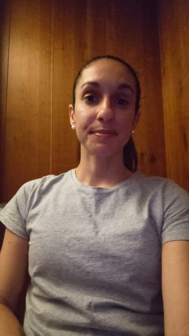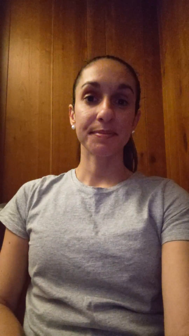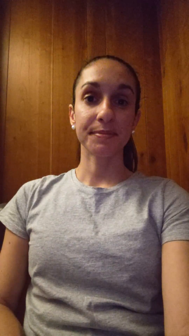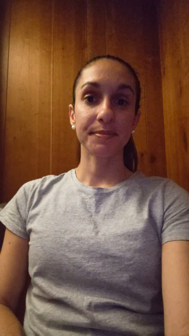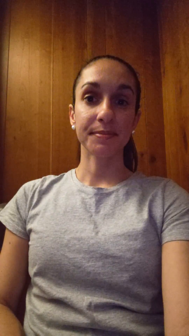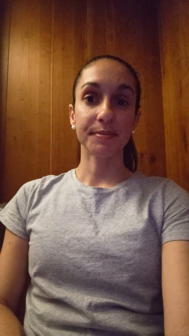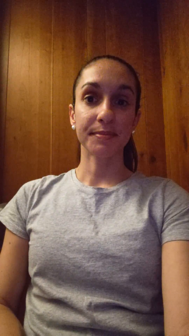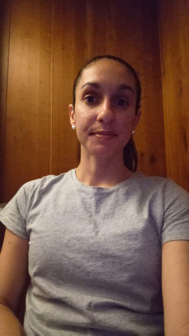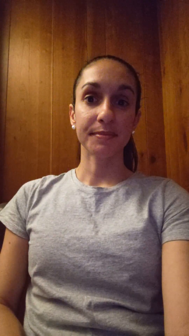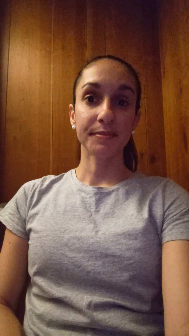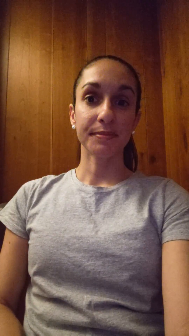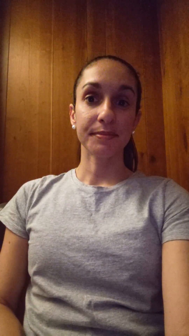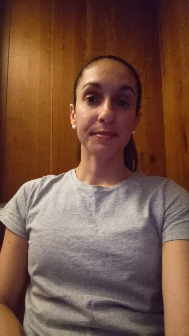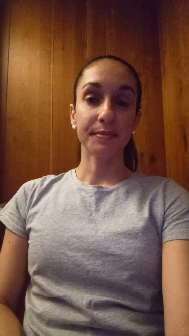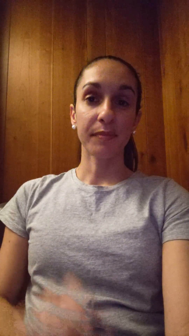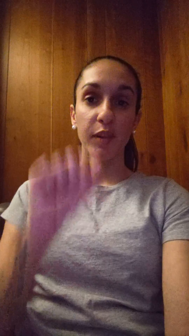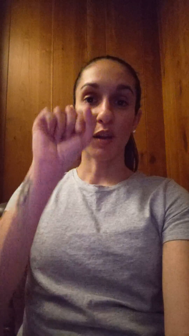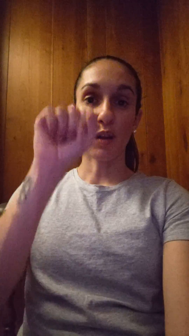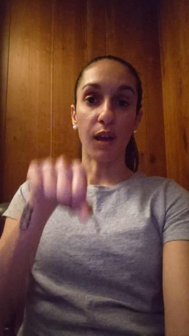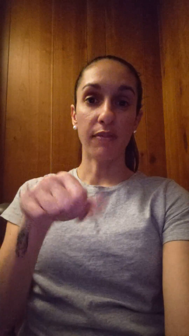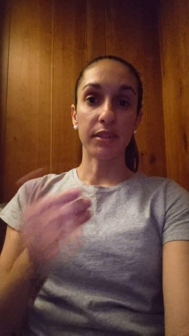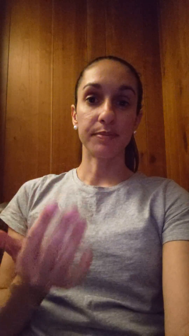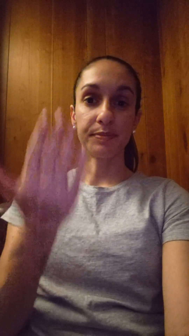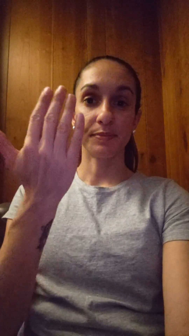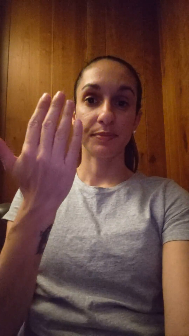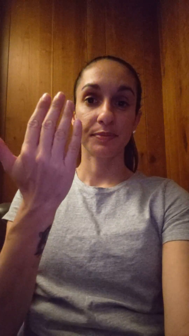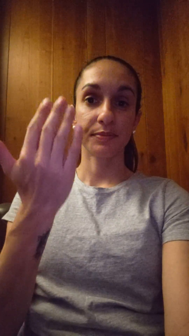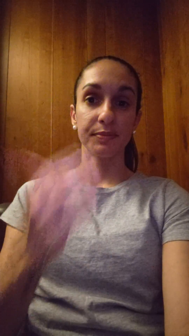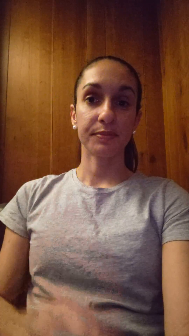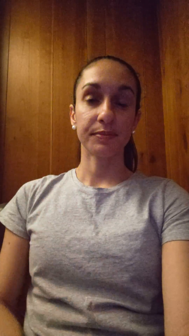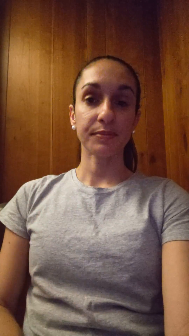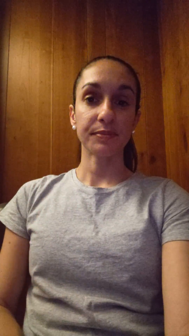gloves